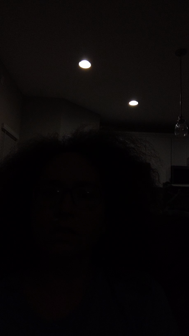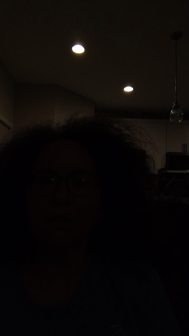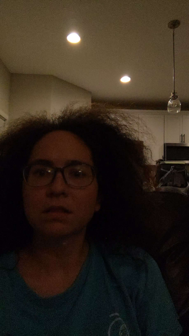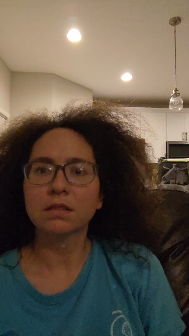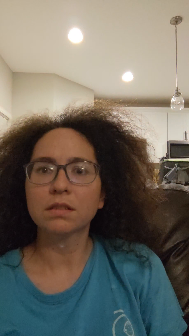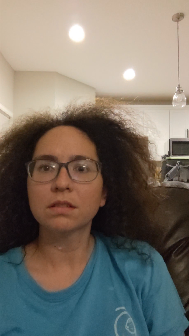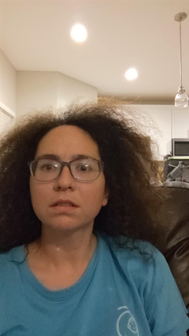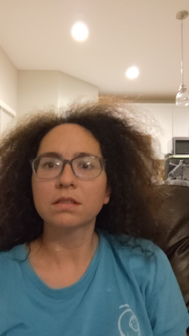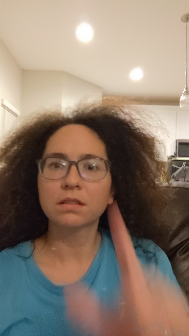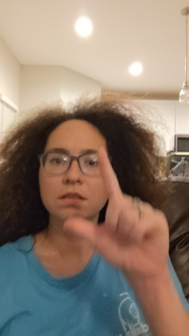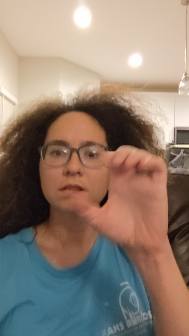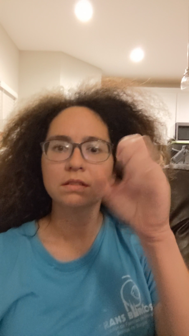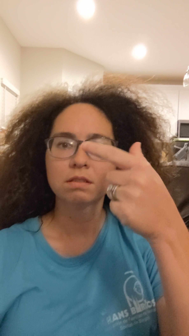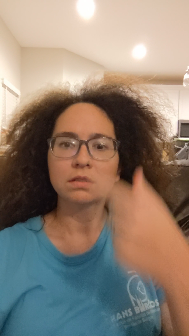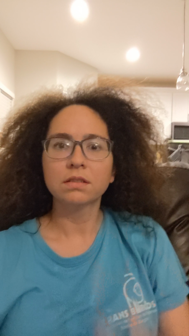leg